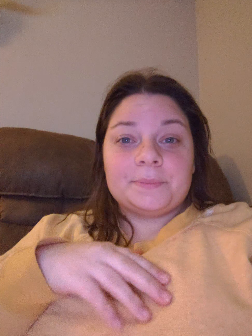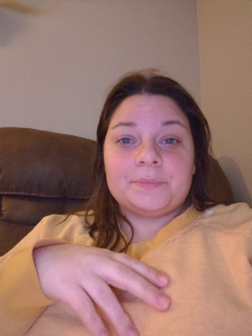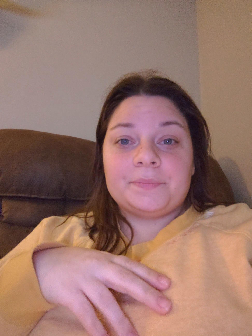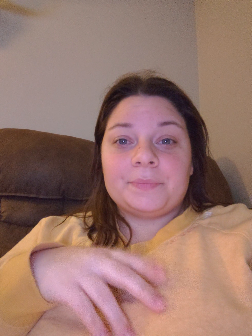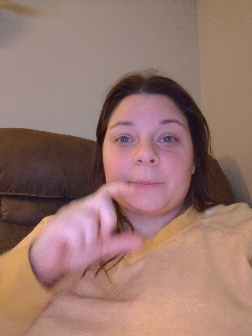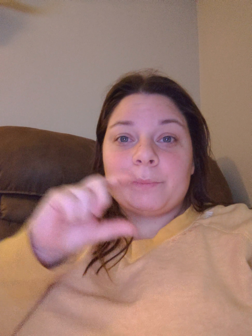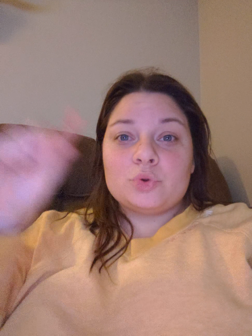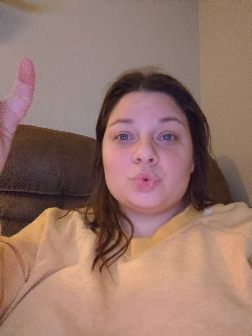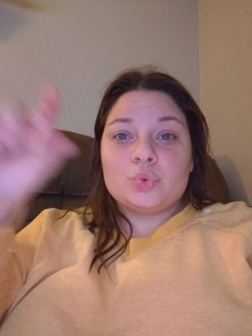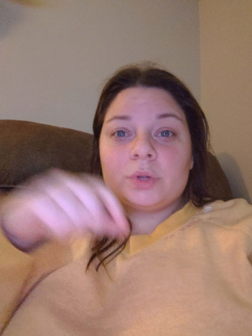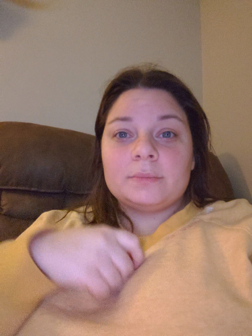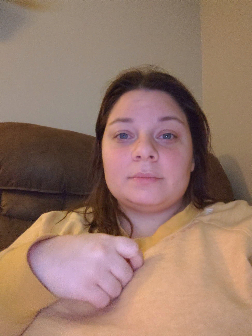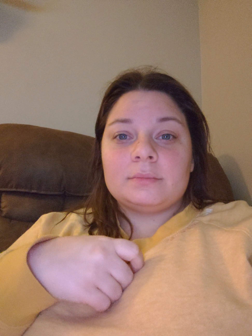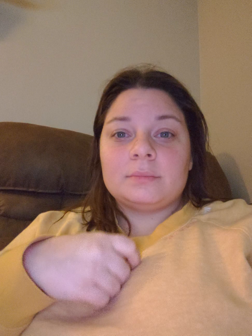moon